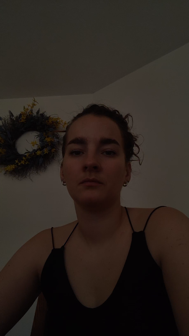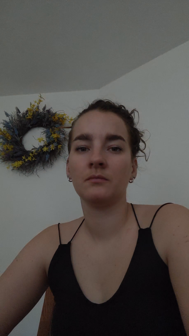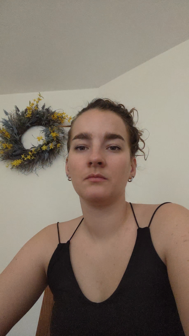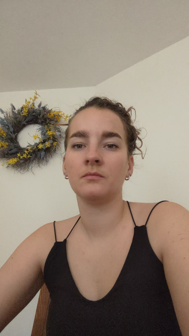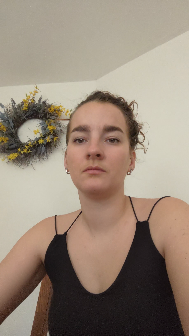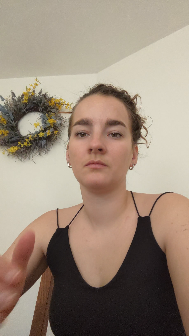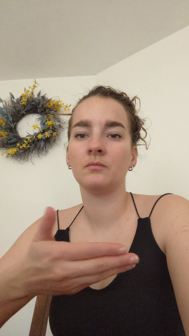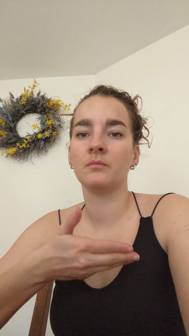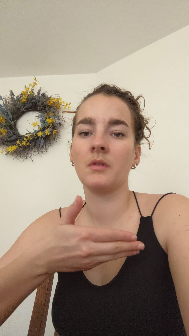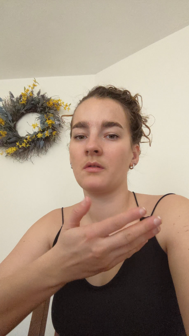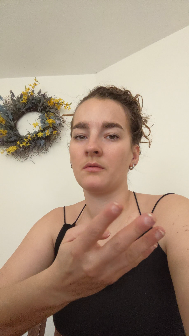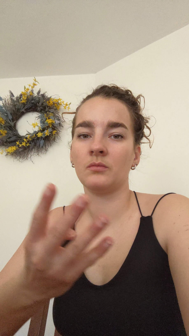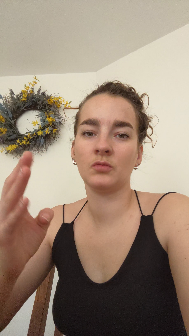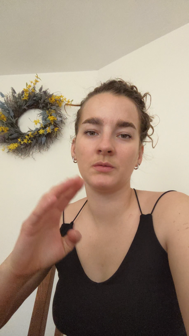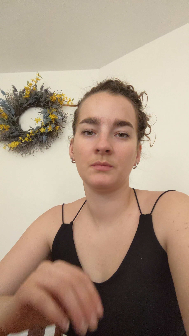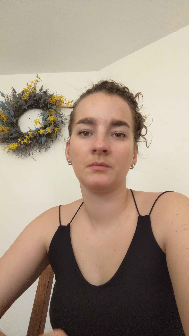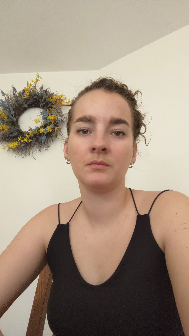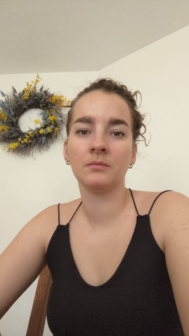crib